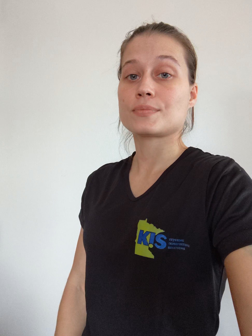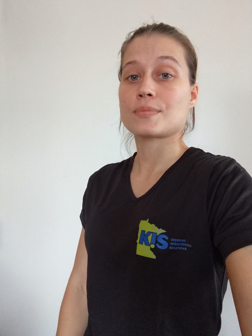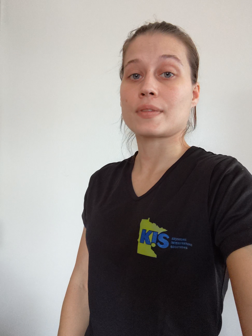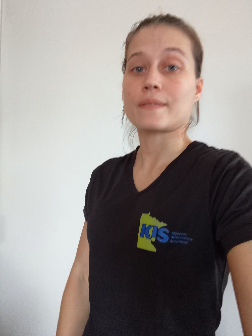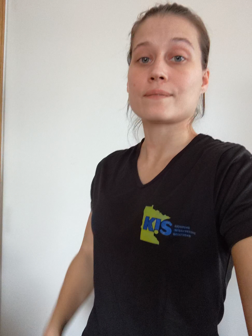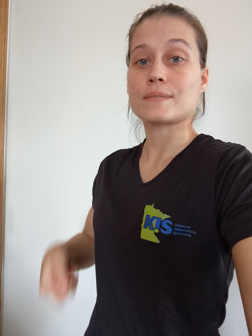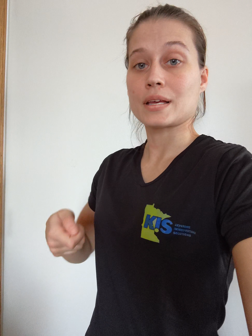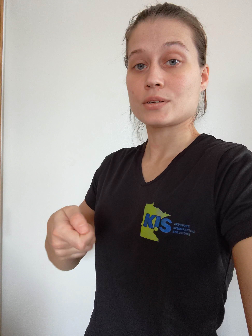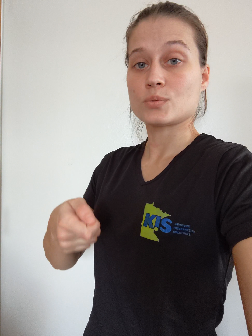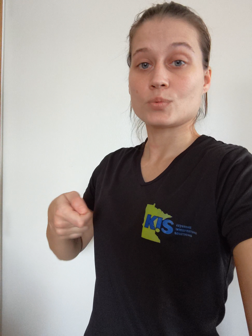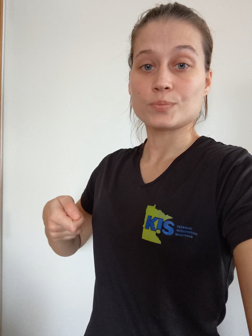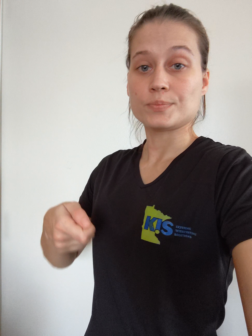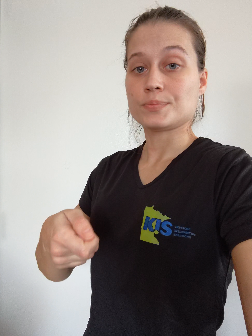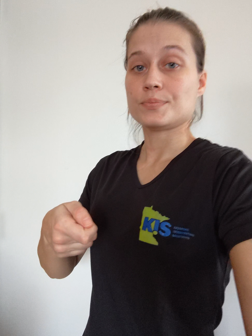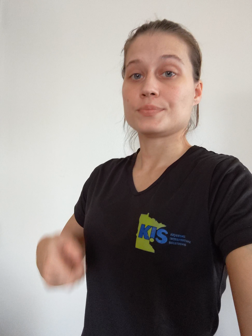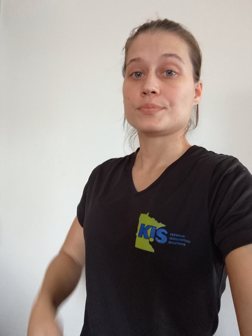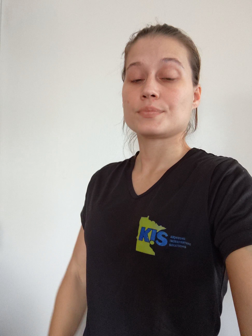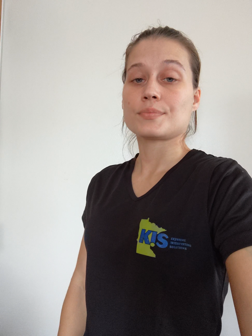vacuum